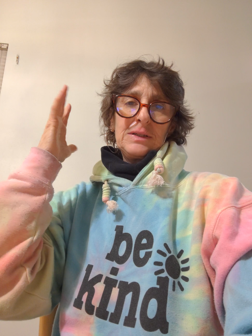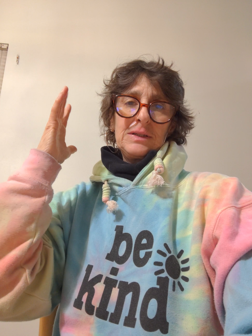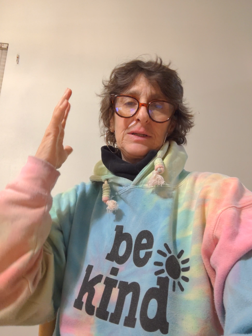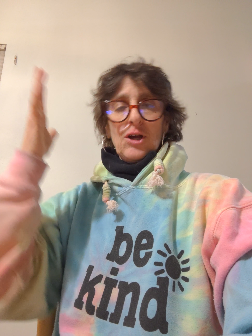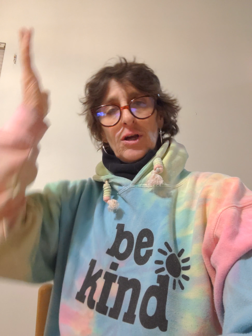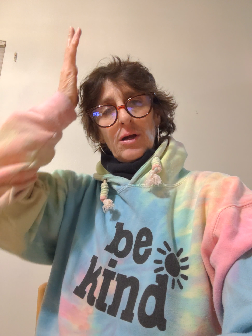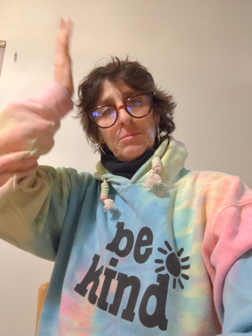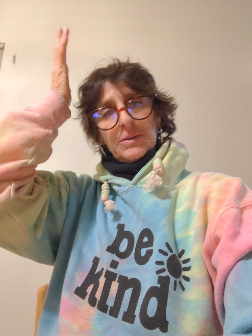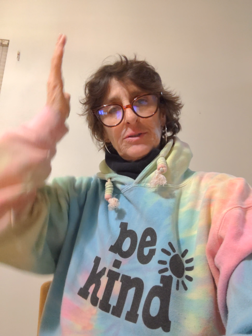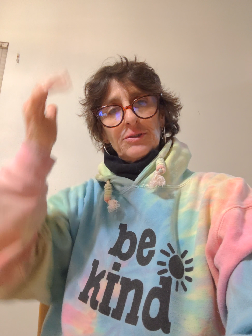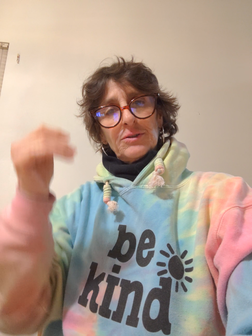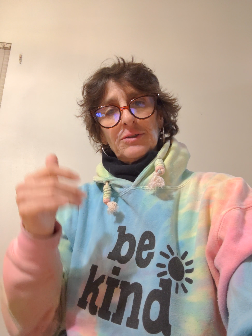garbage